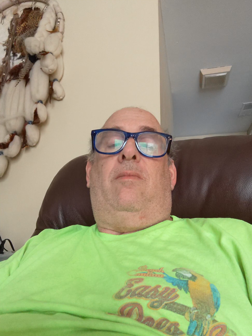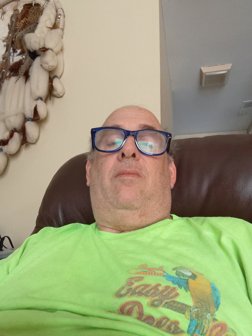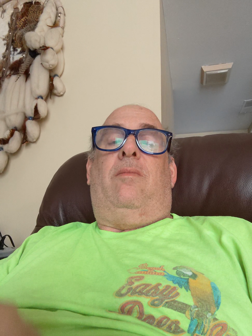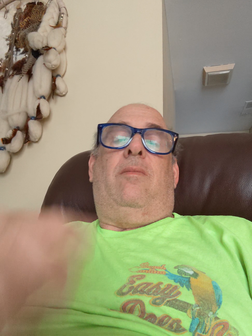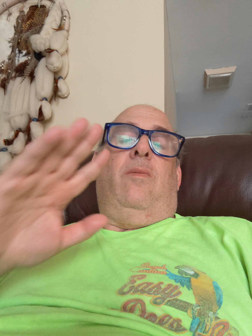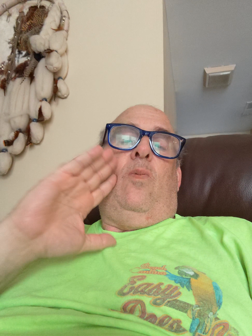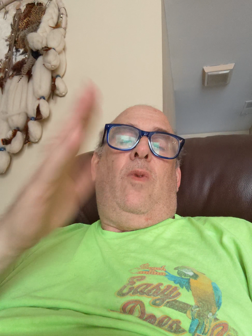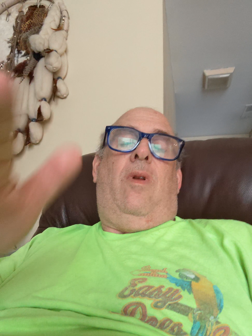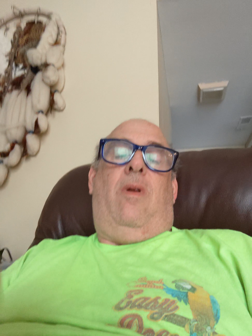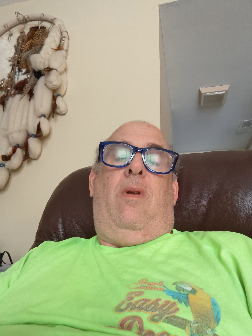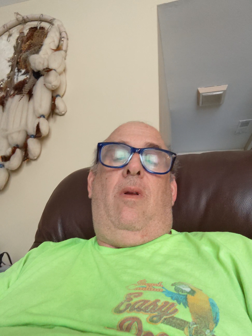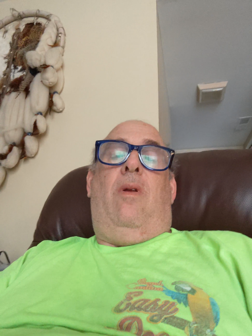will